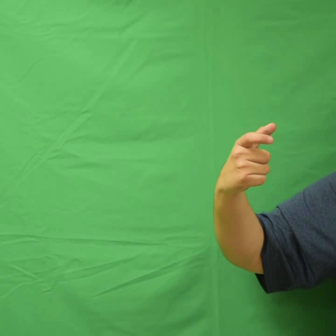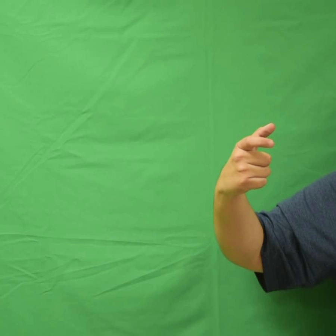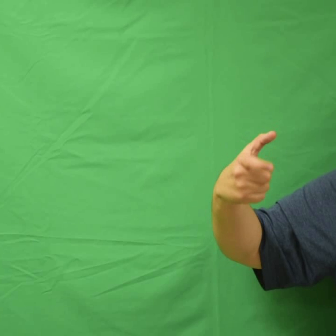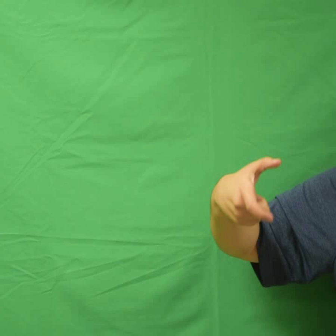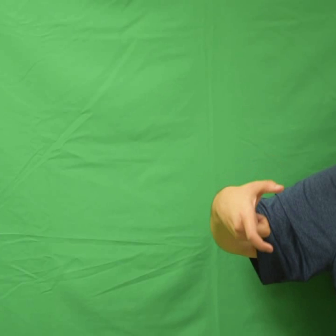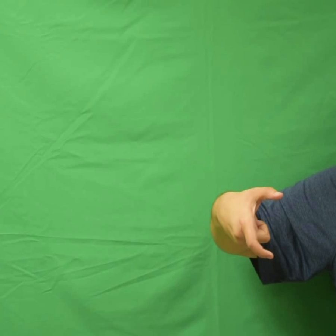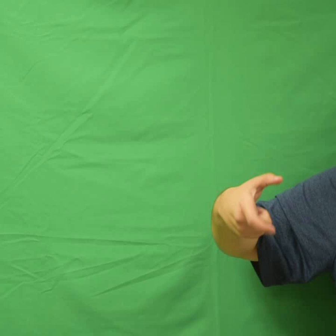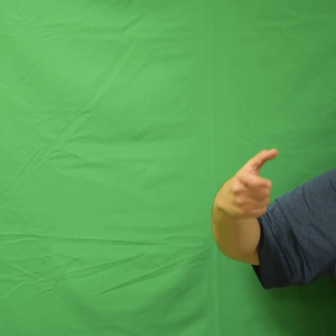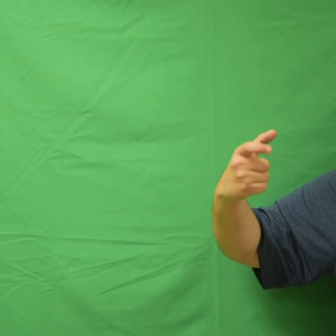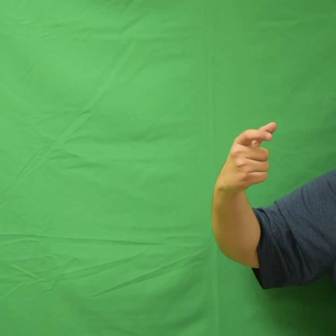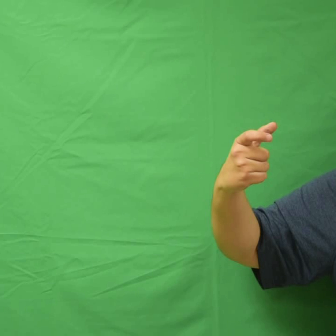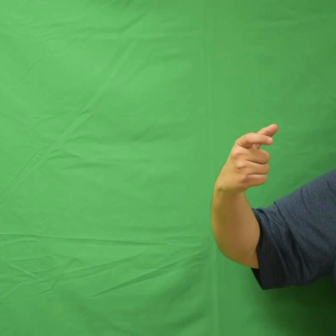Q